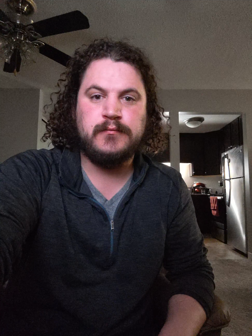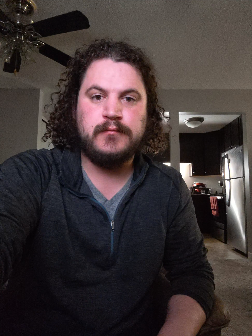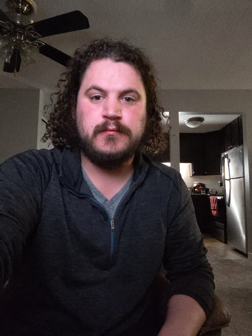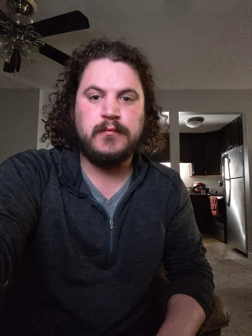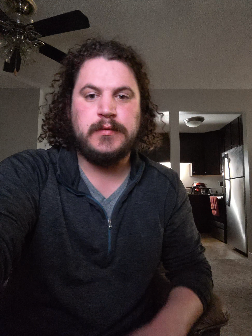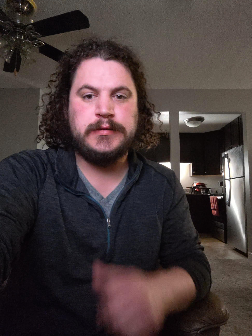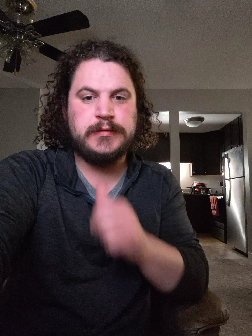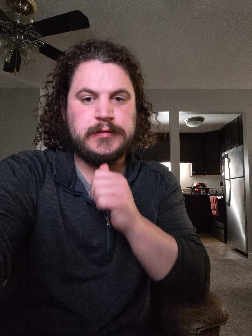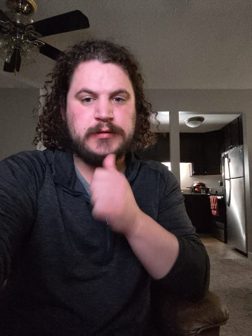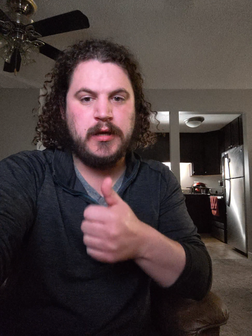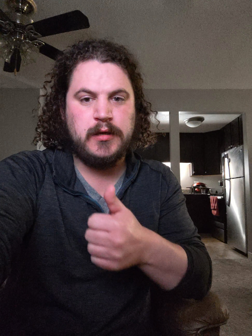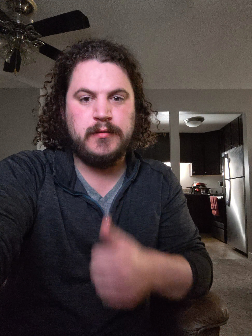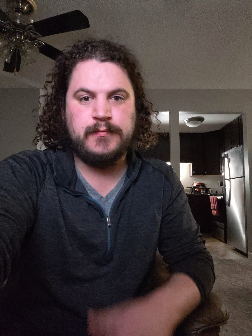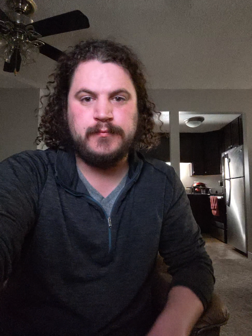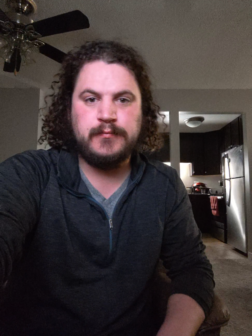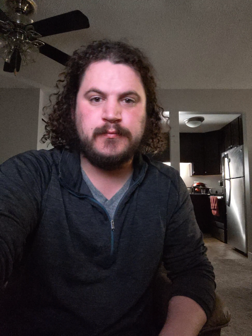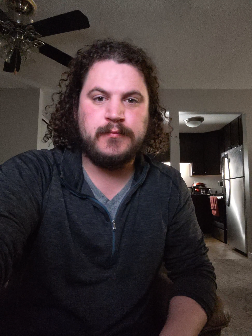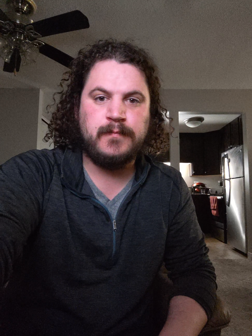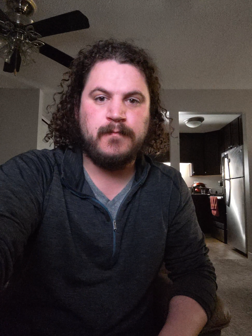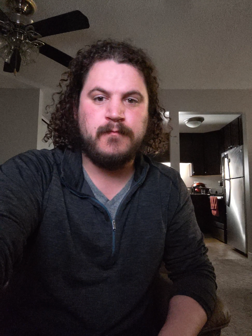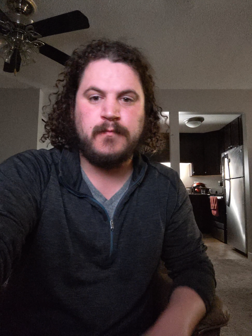not